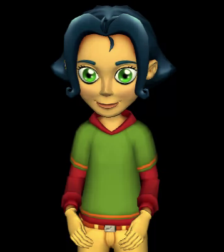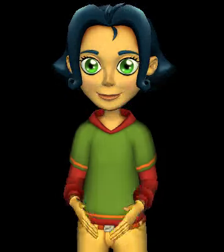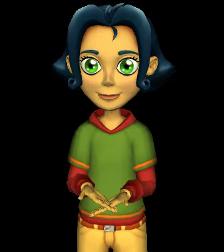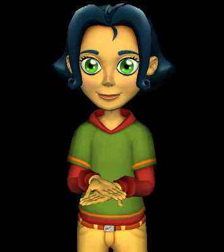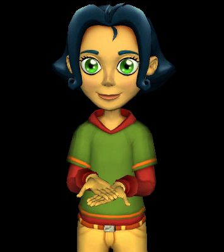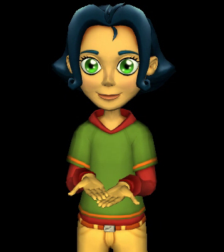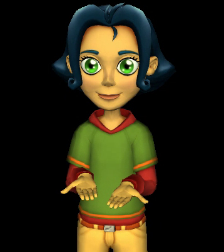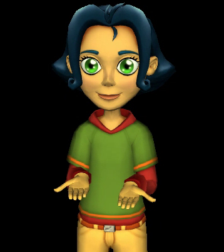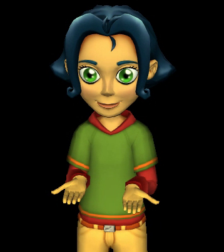بسيط